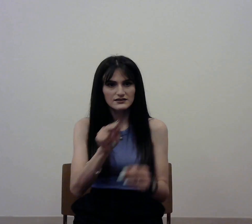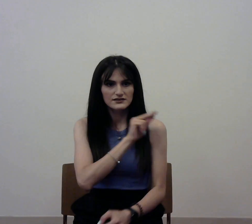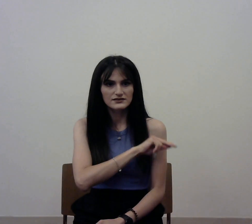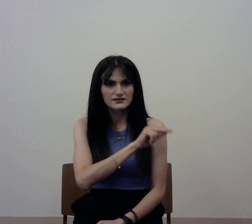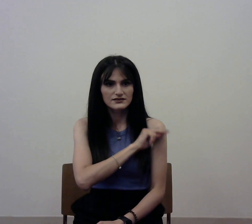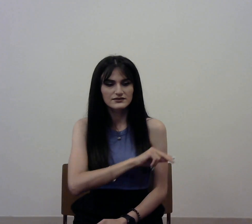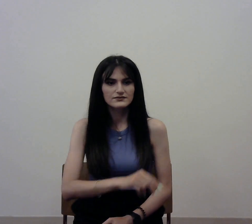işsiz